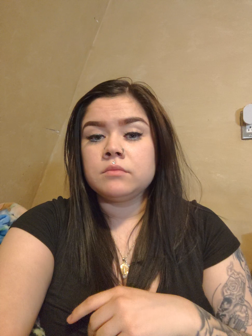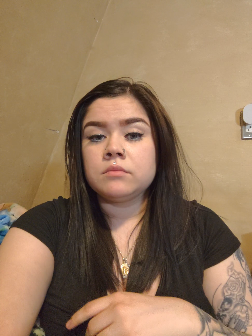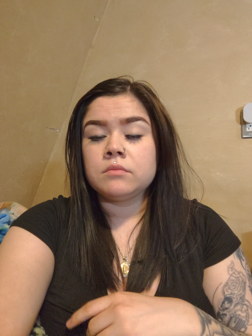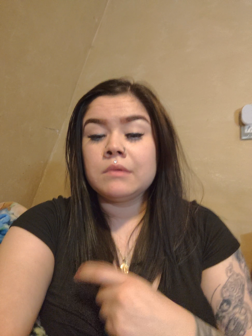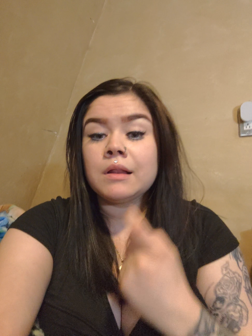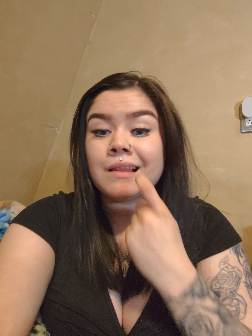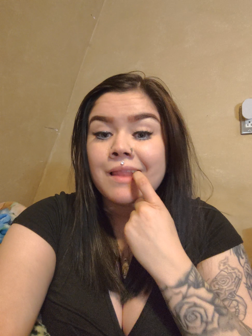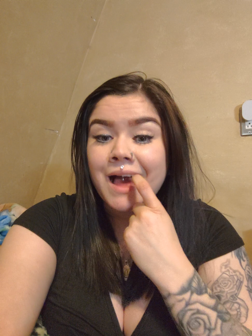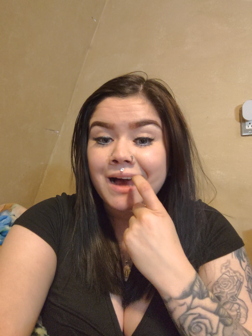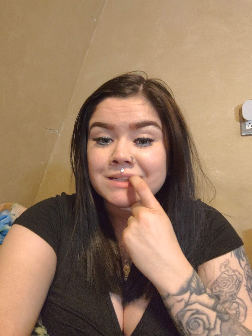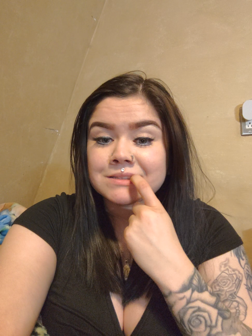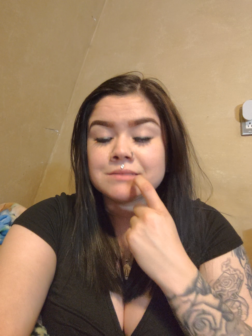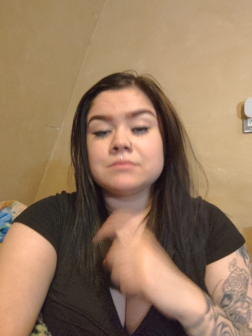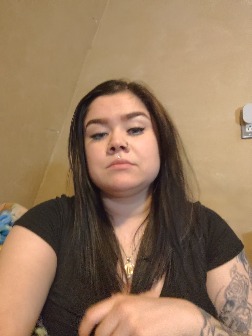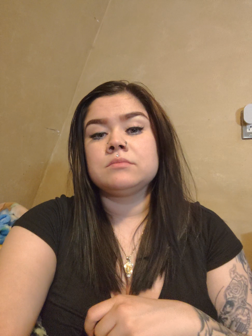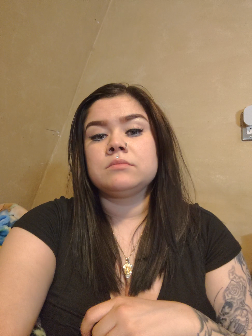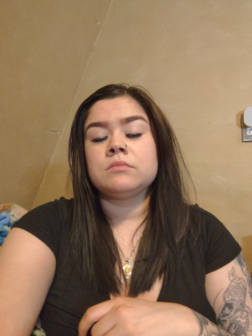window